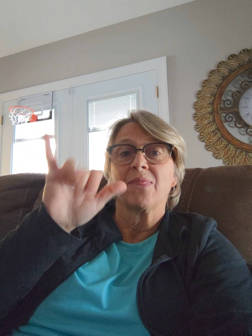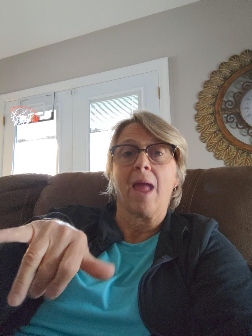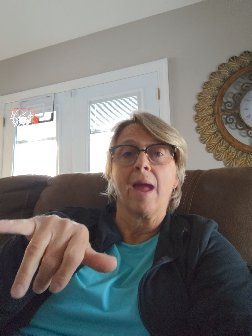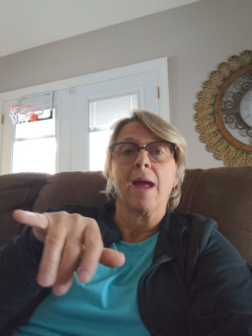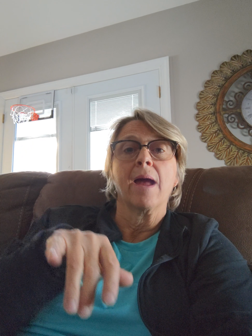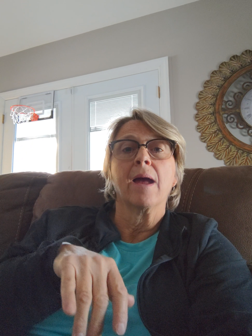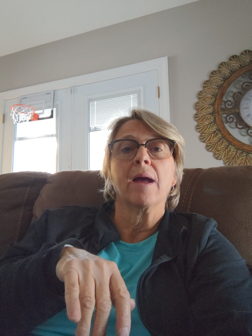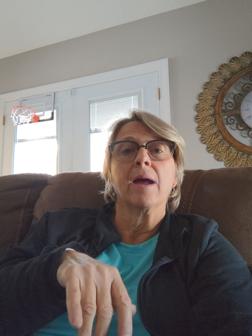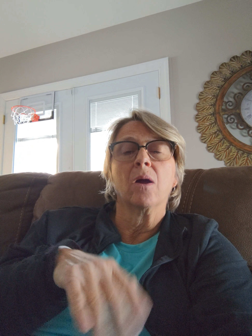that